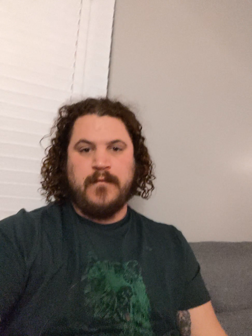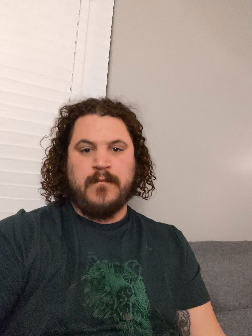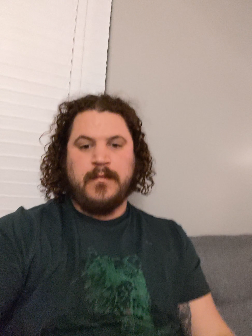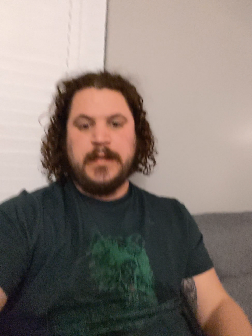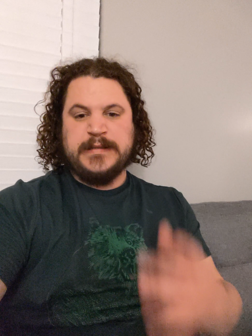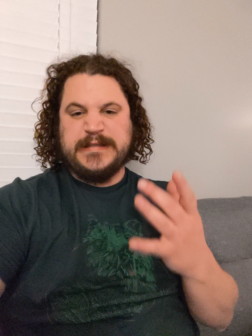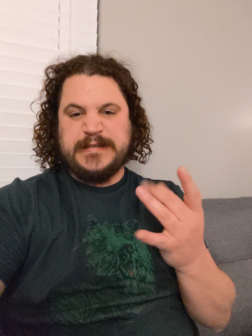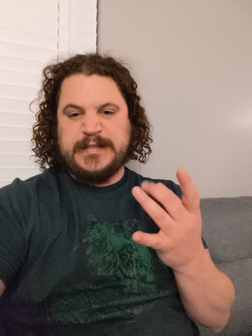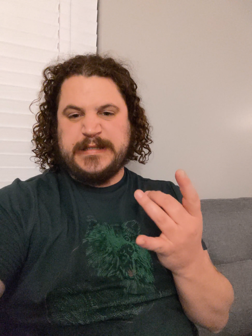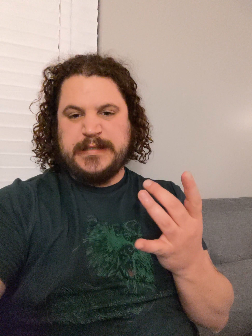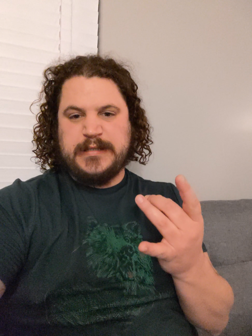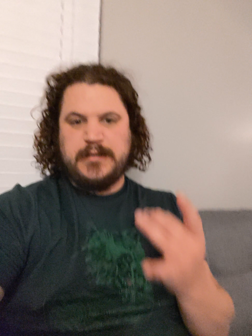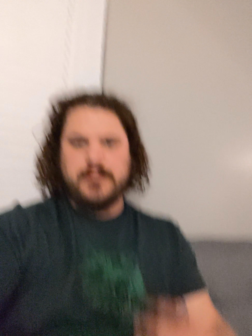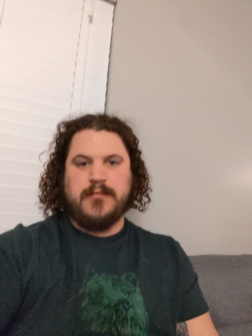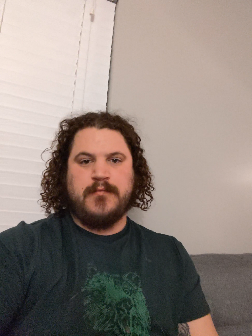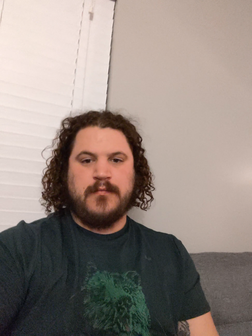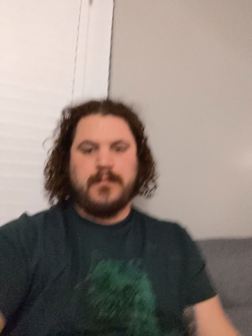sticky